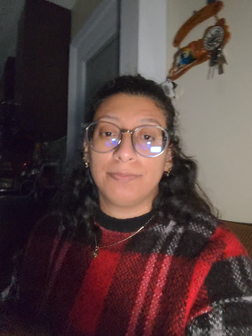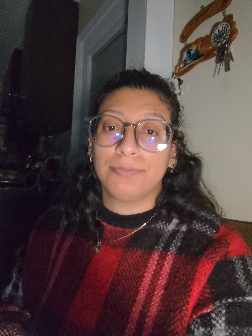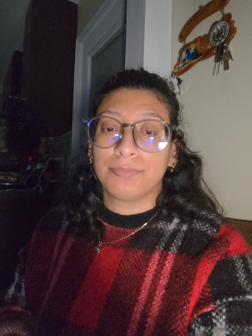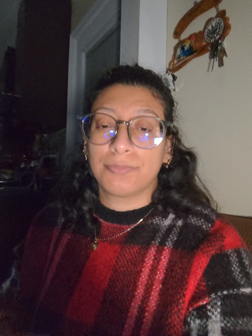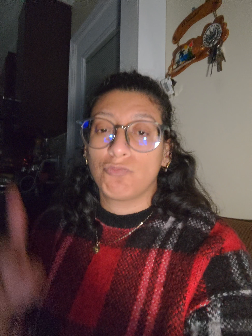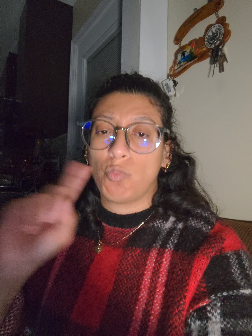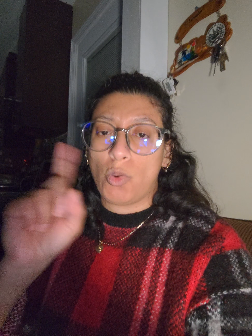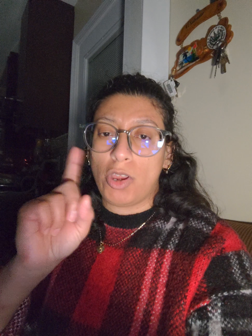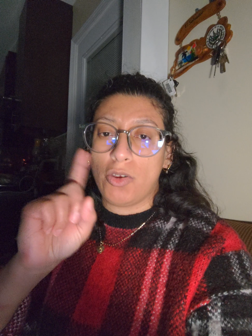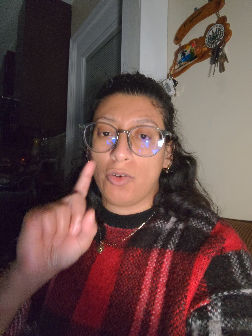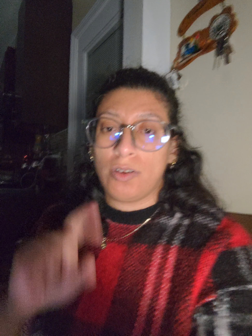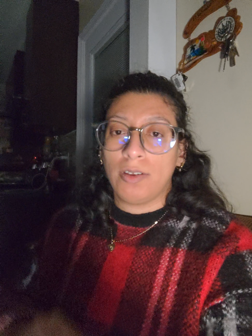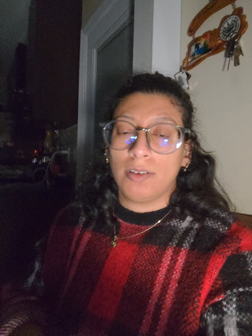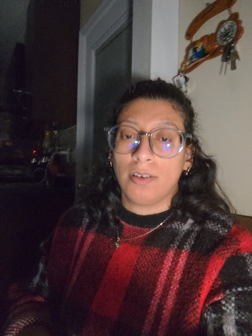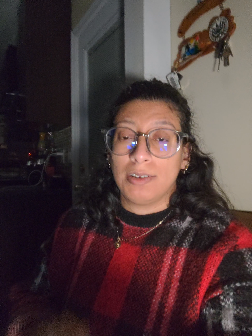where